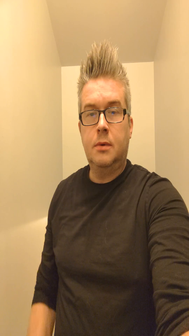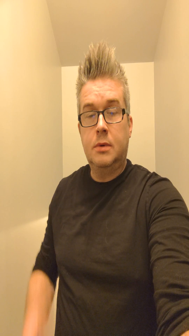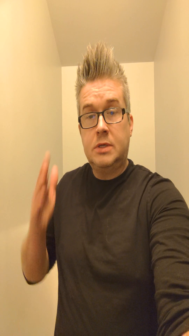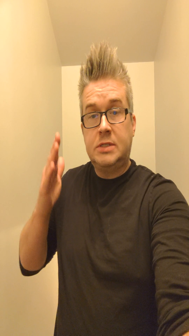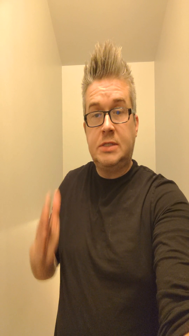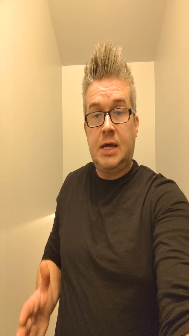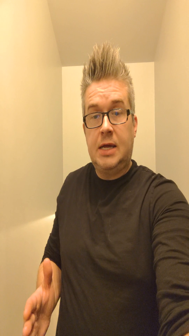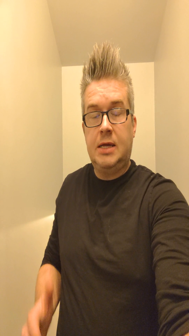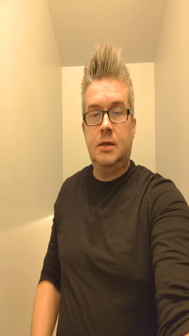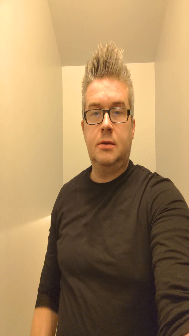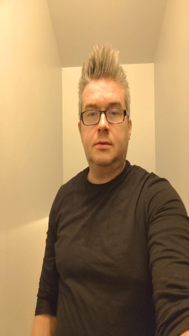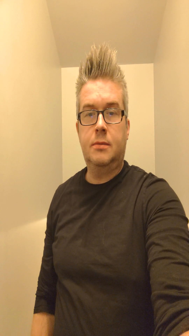beside